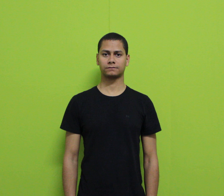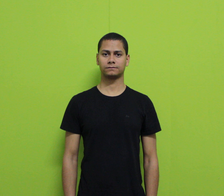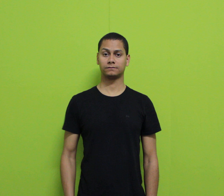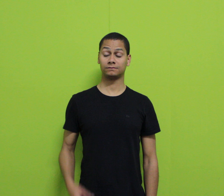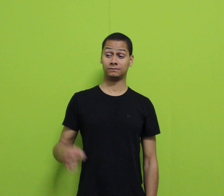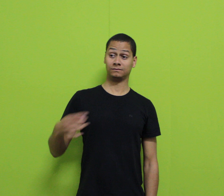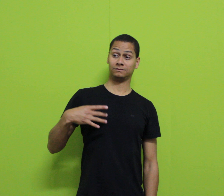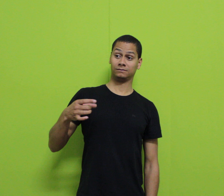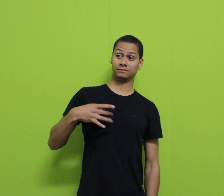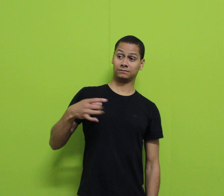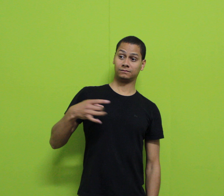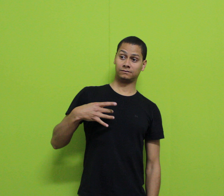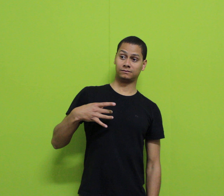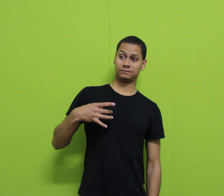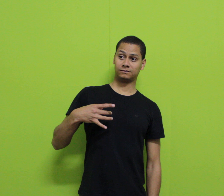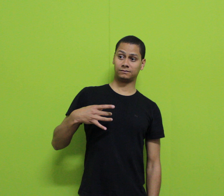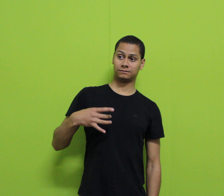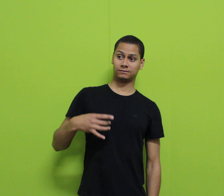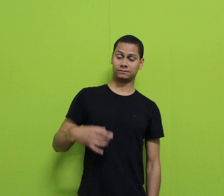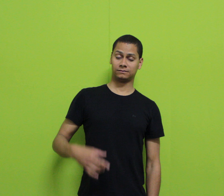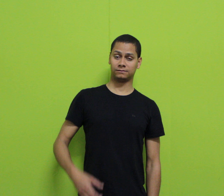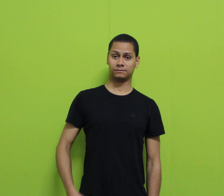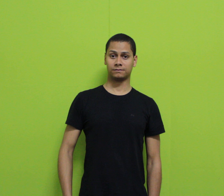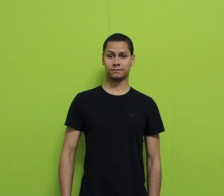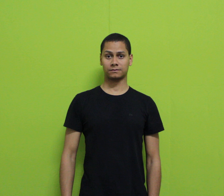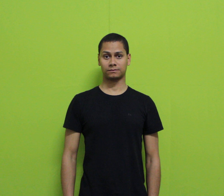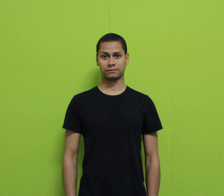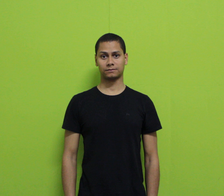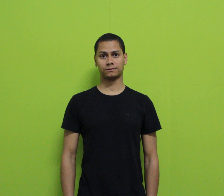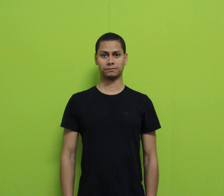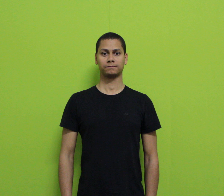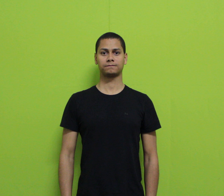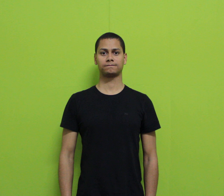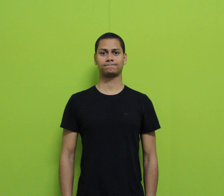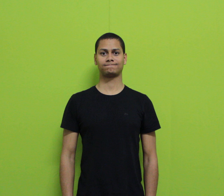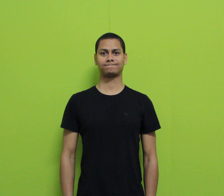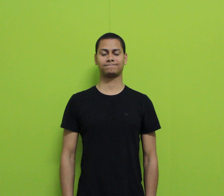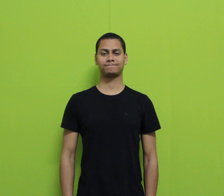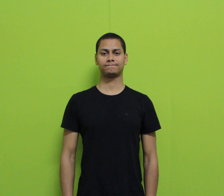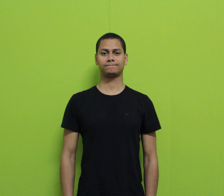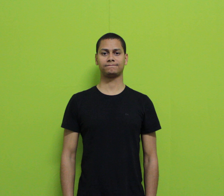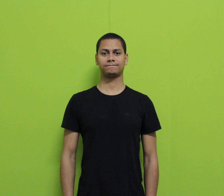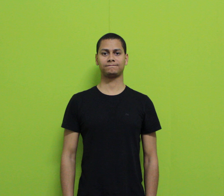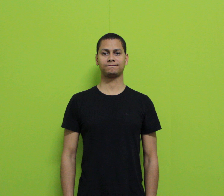medo